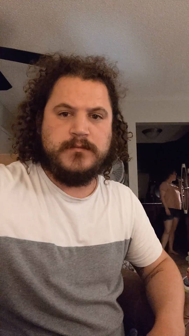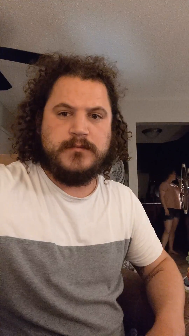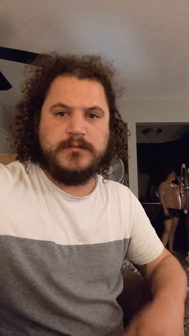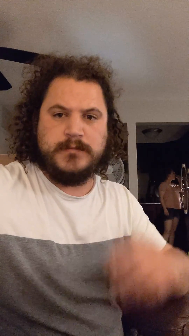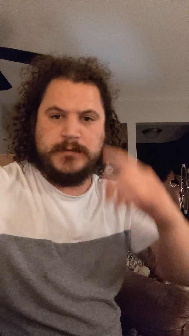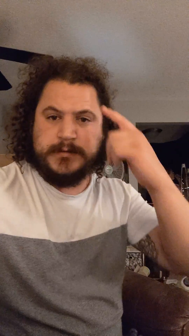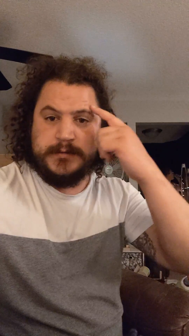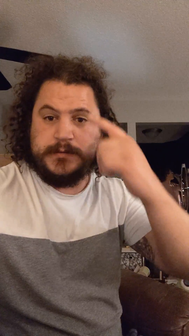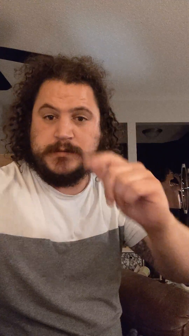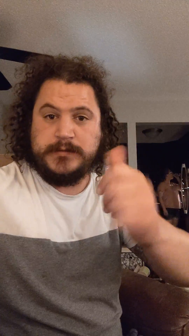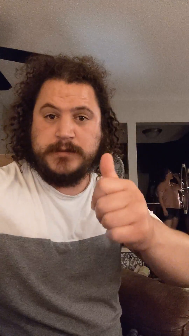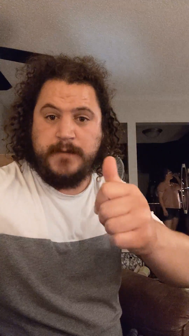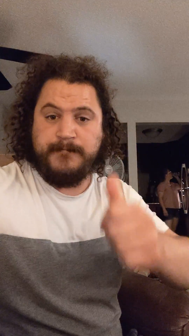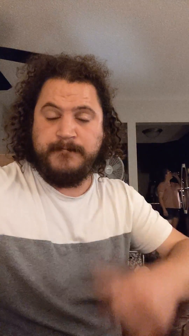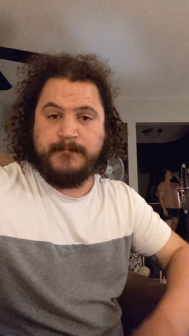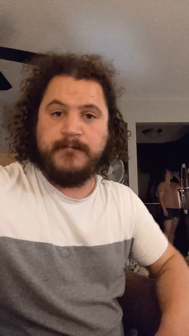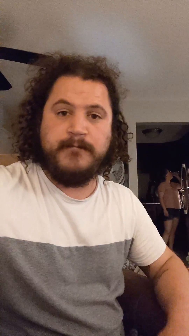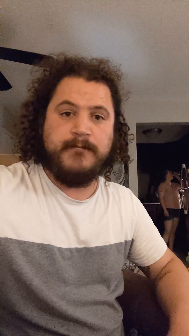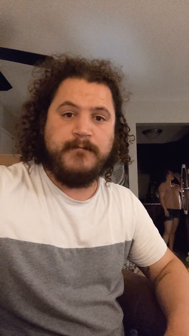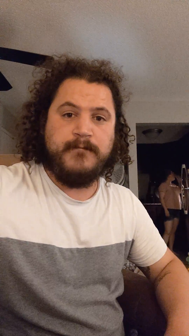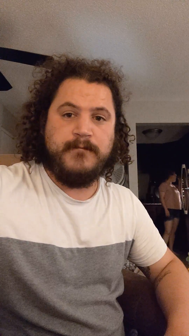dime